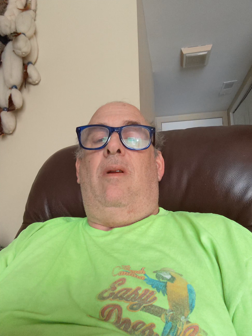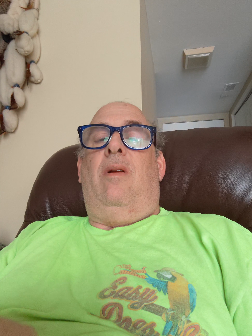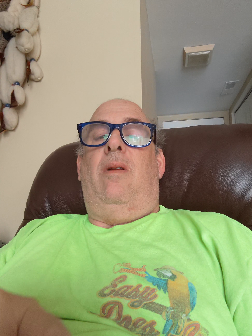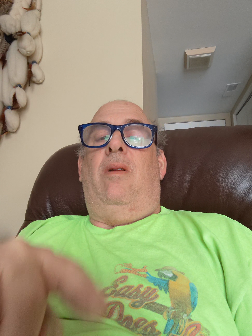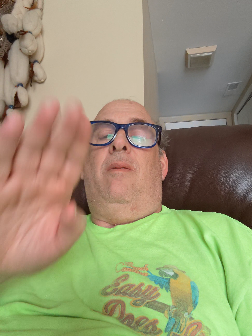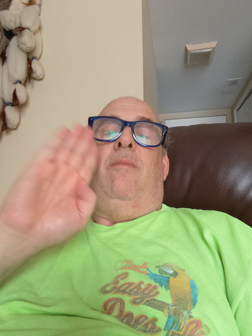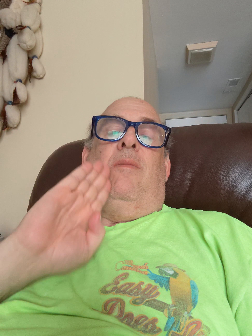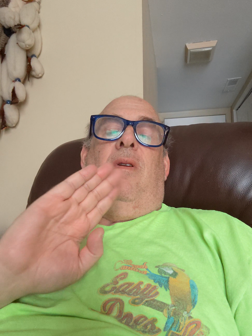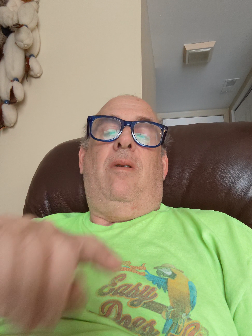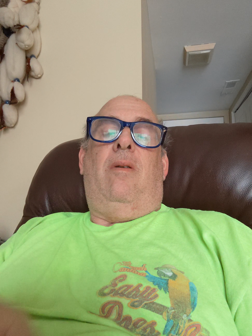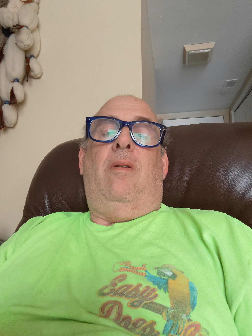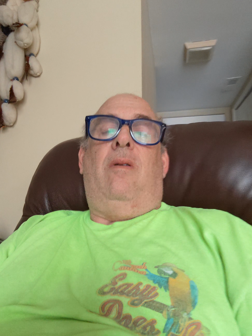brown